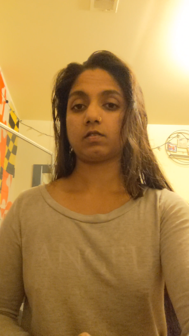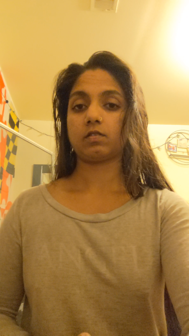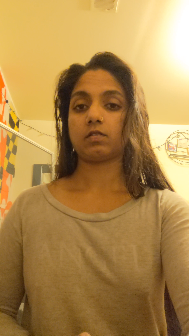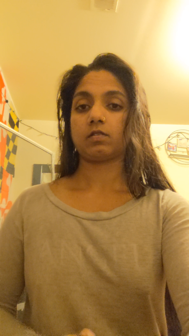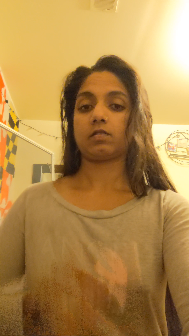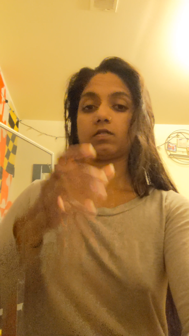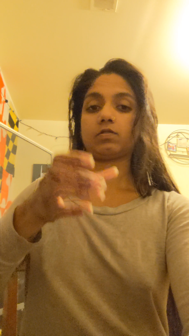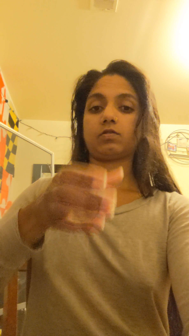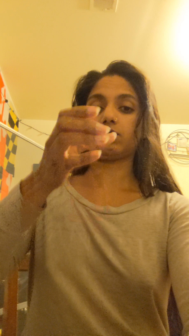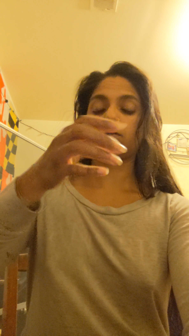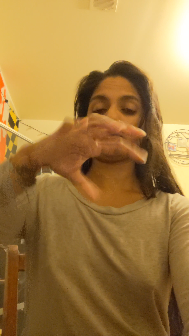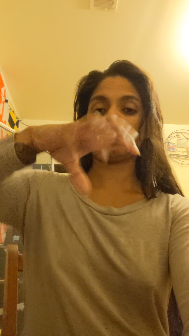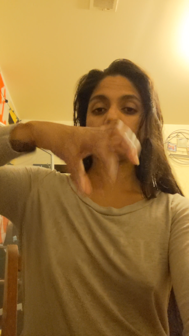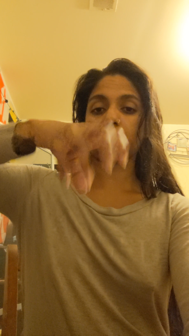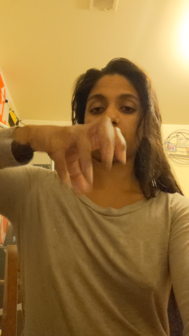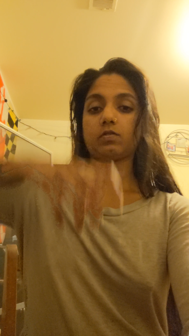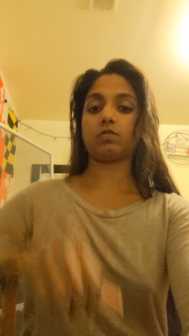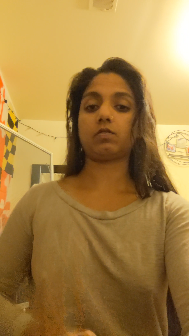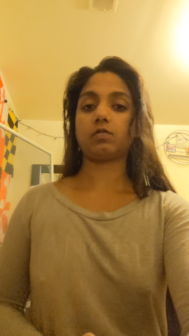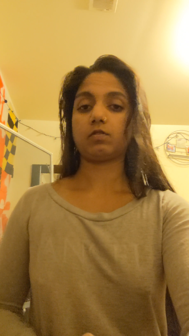jar